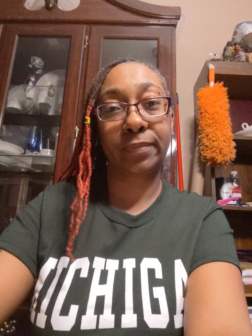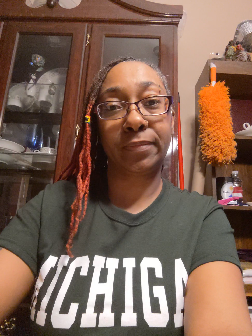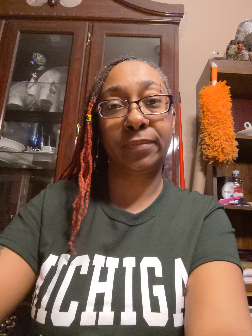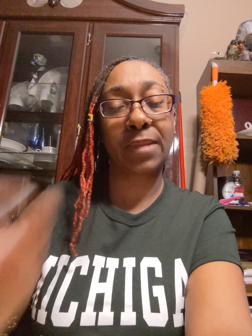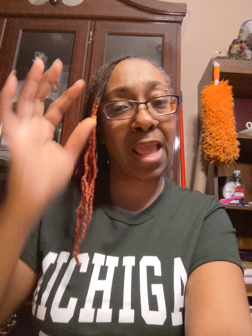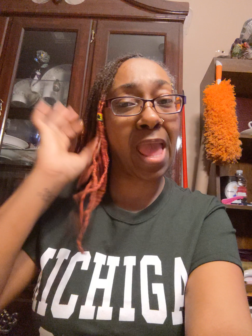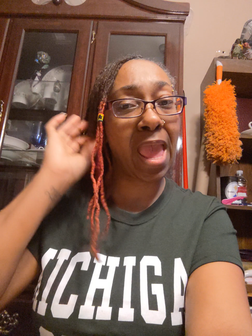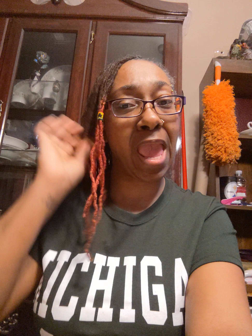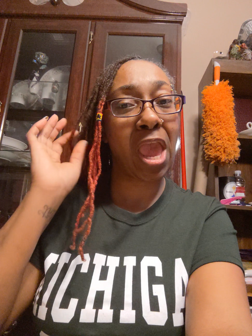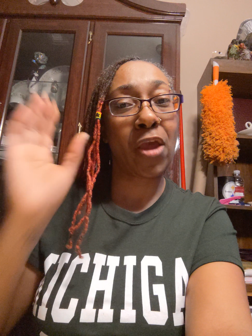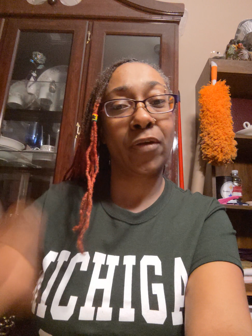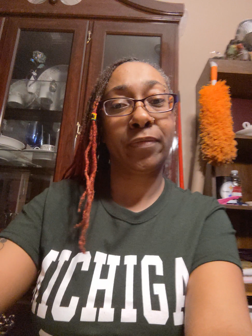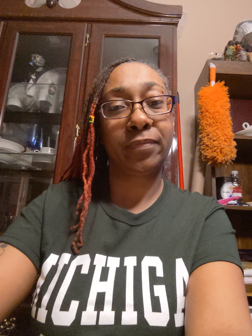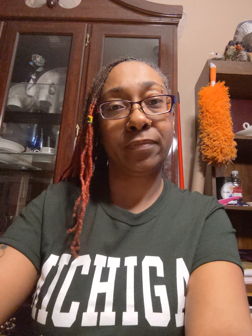hair